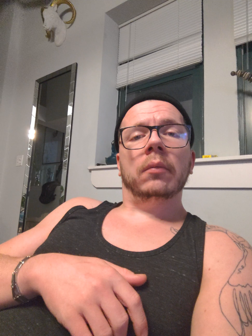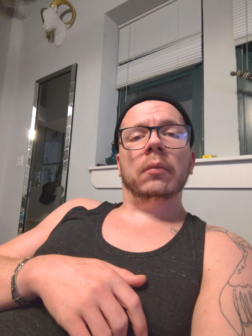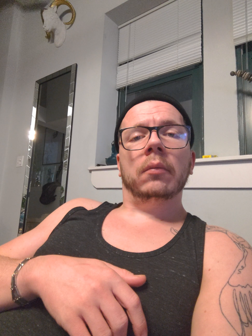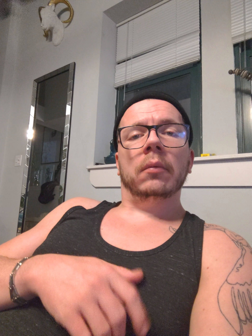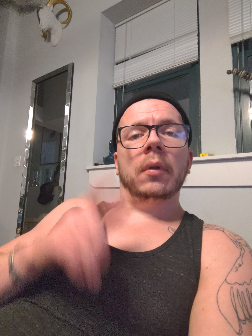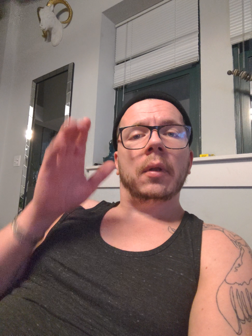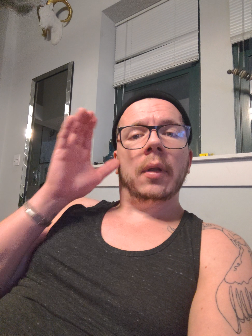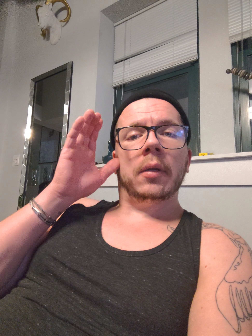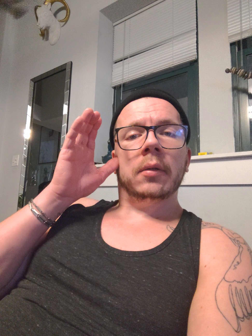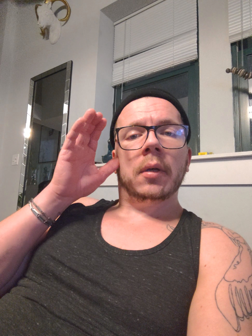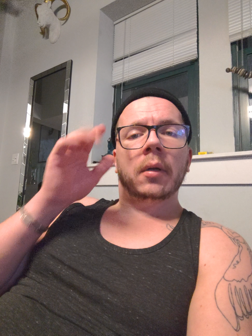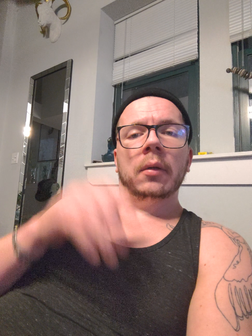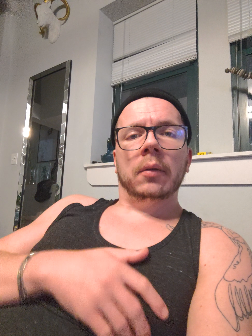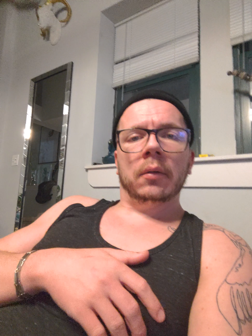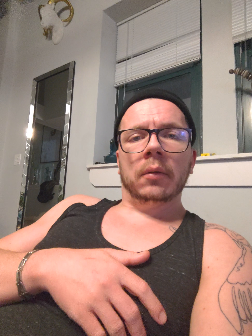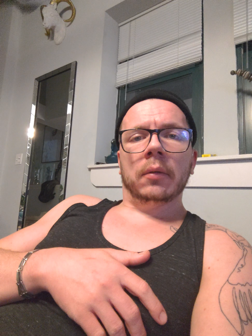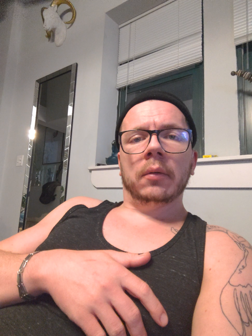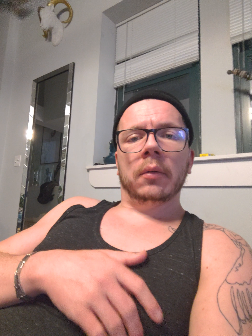listen